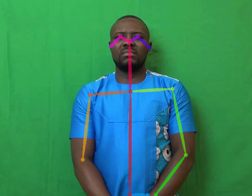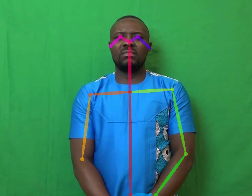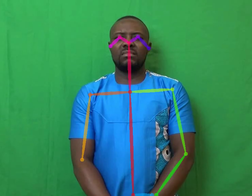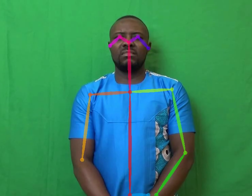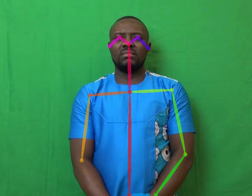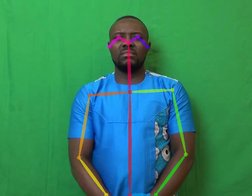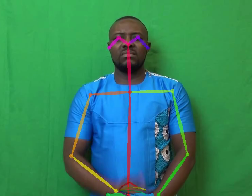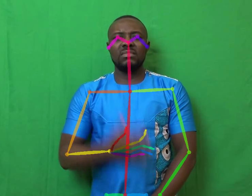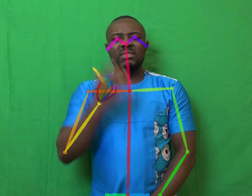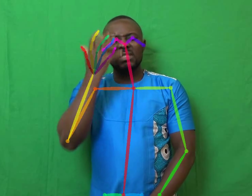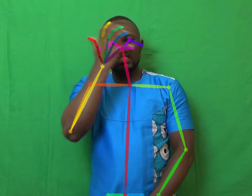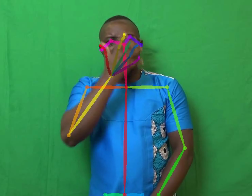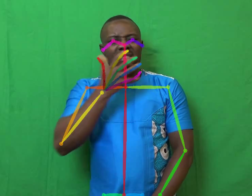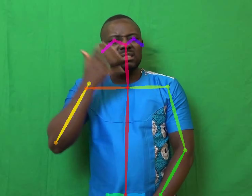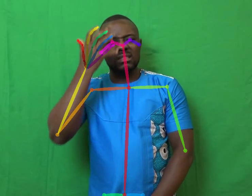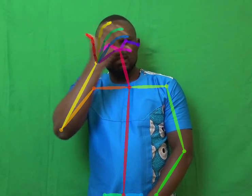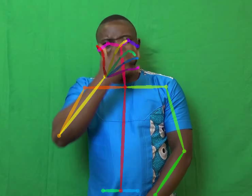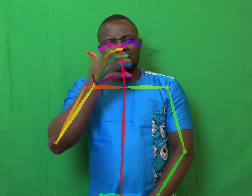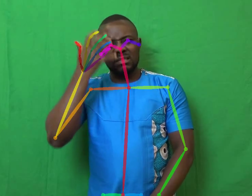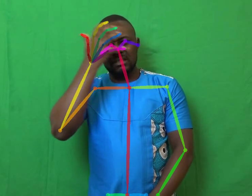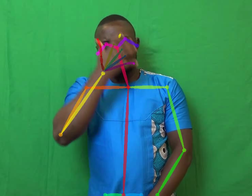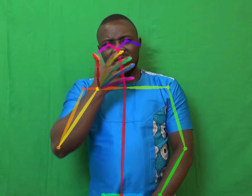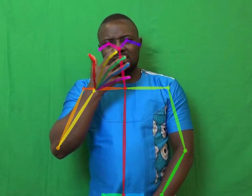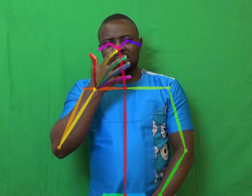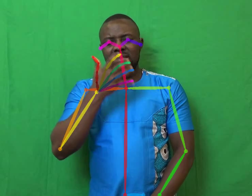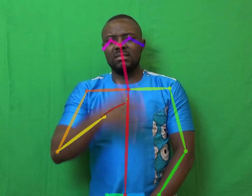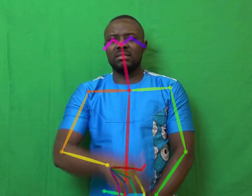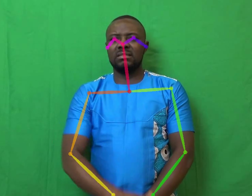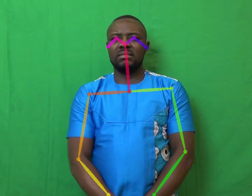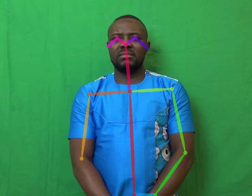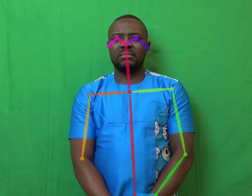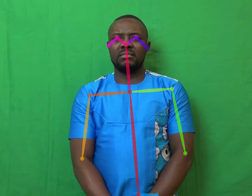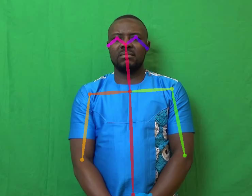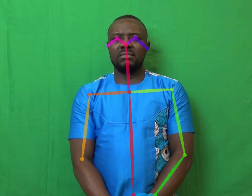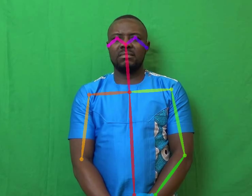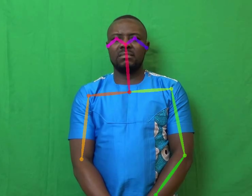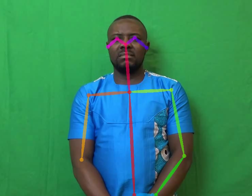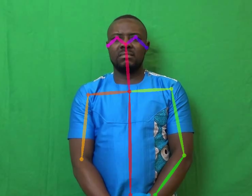dizzy